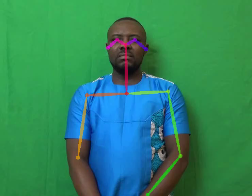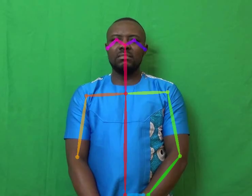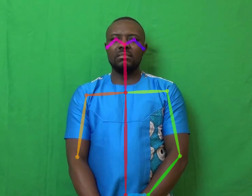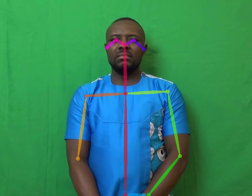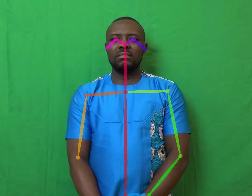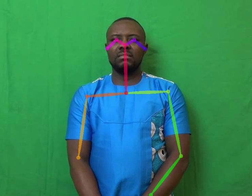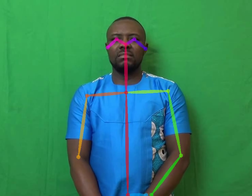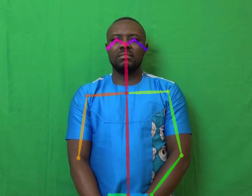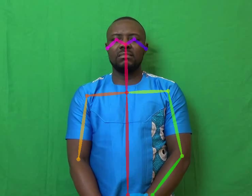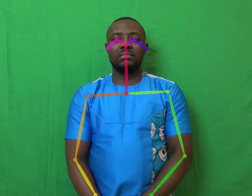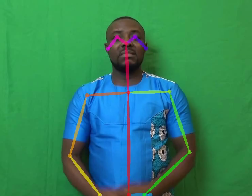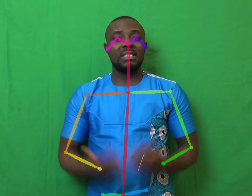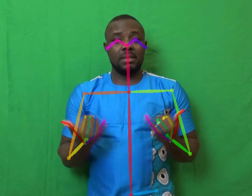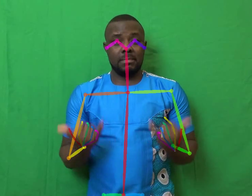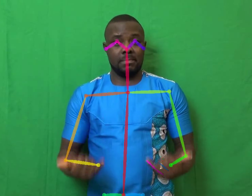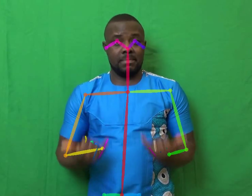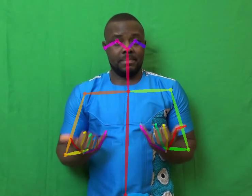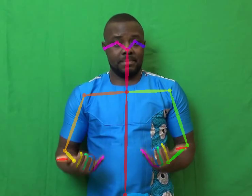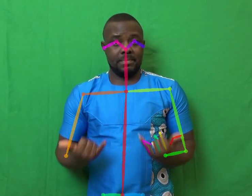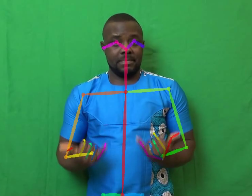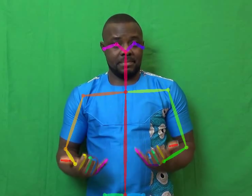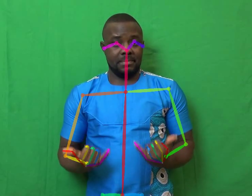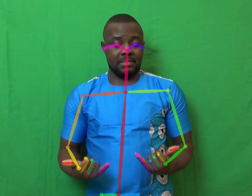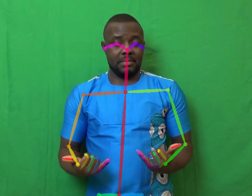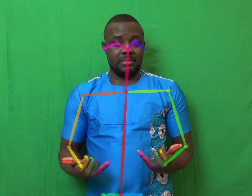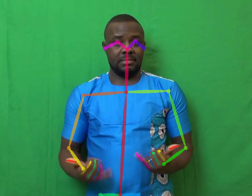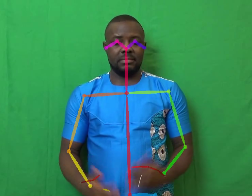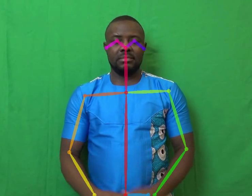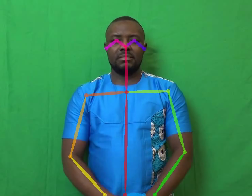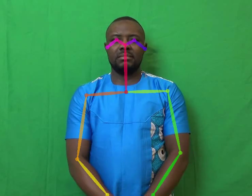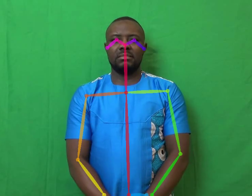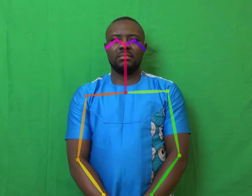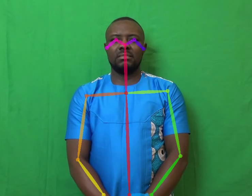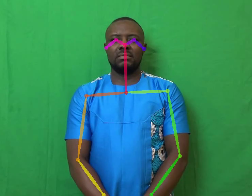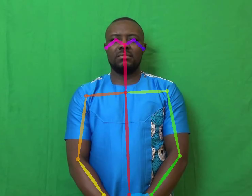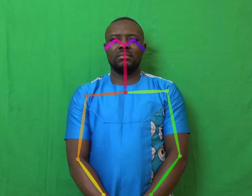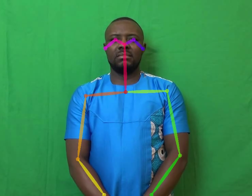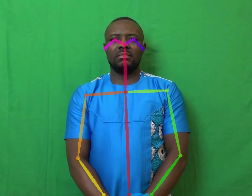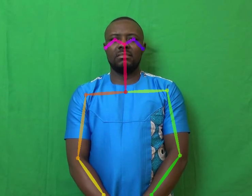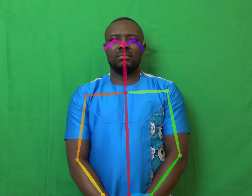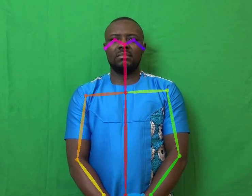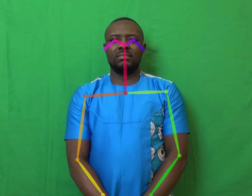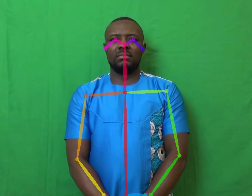present